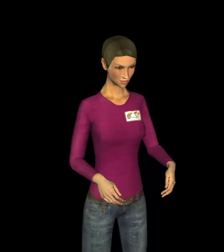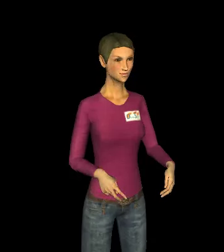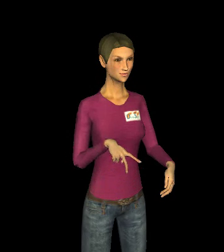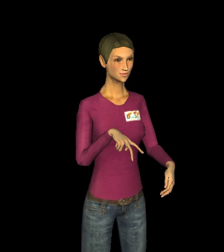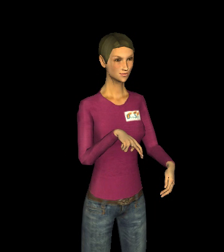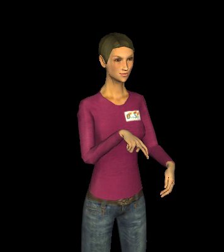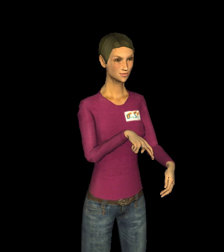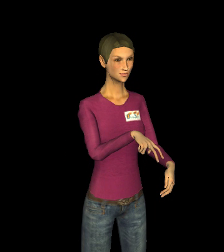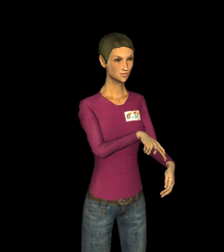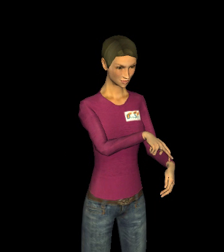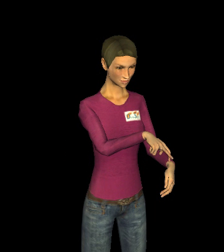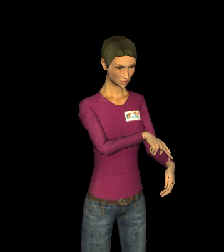يمشي